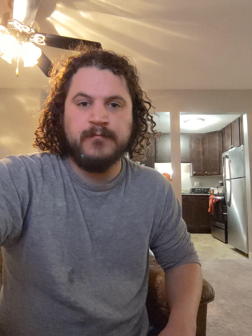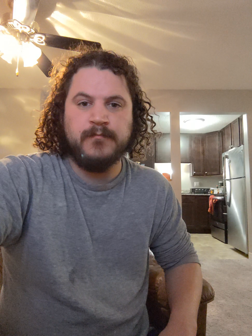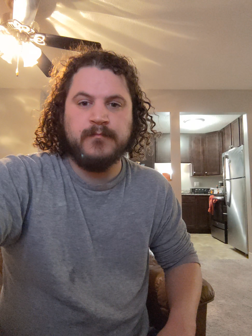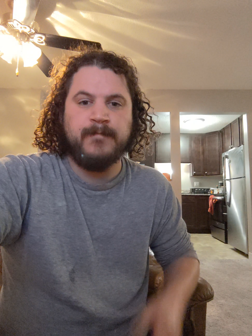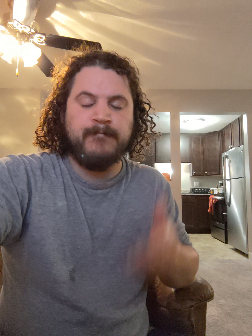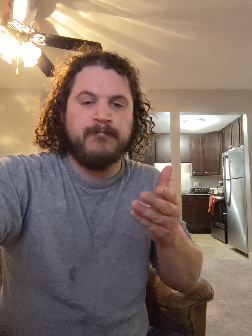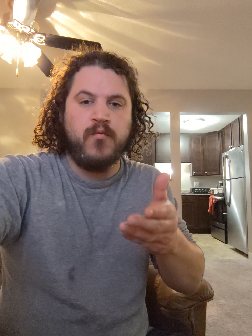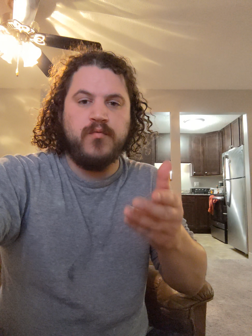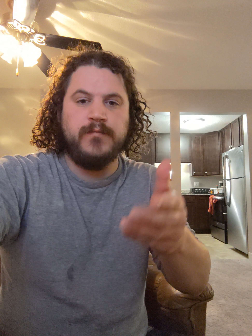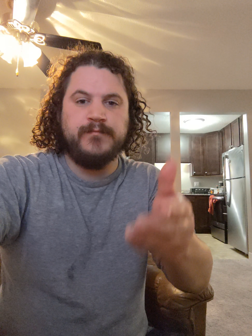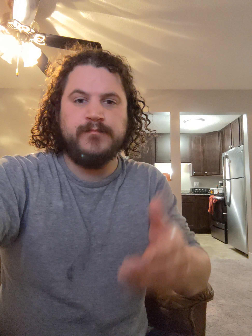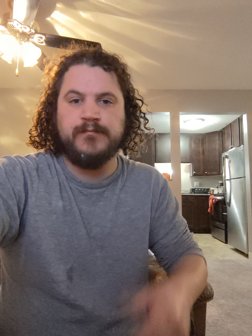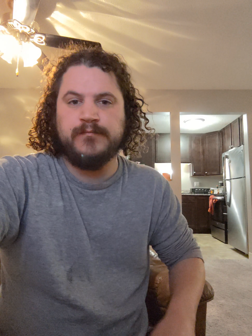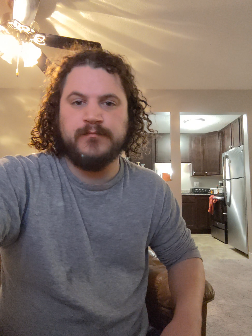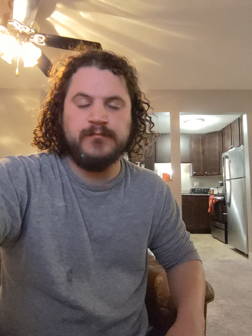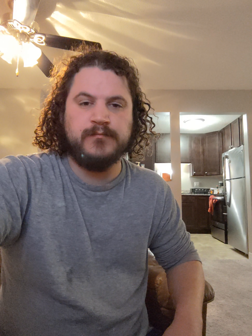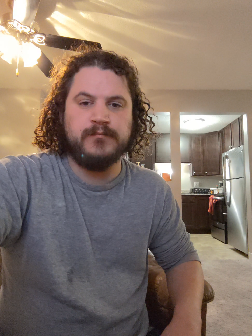boat